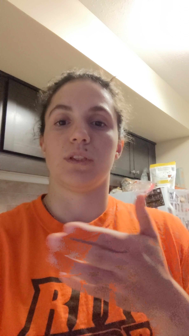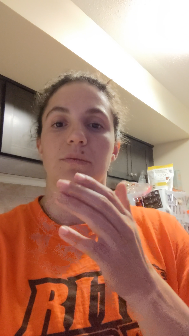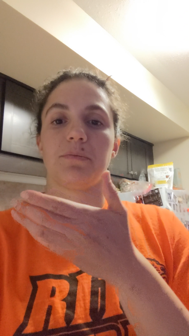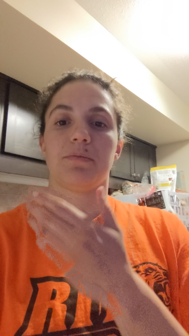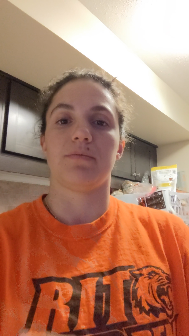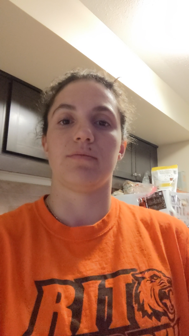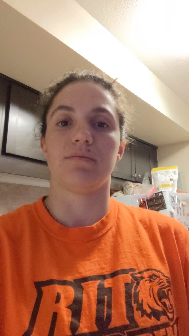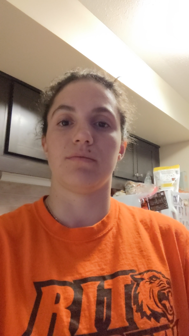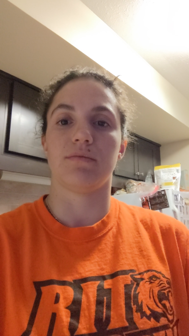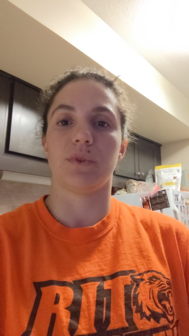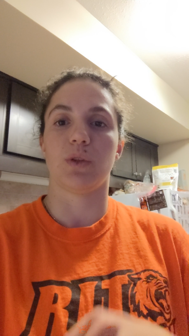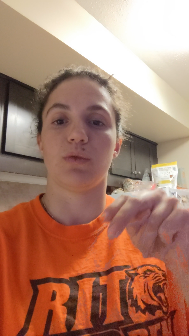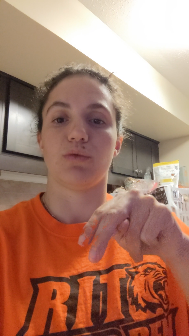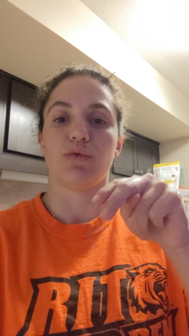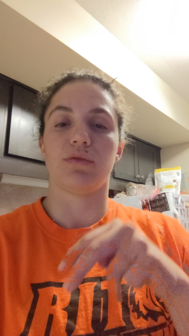nurse